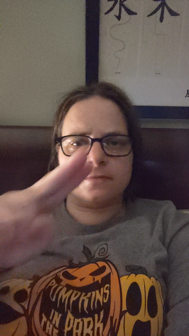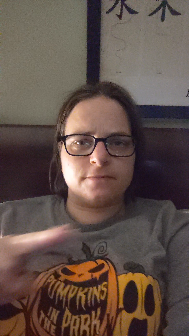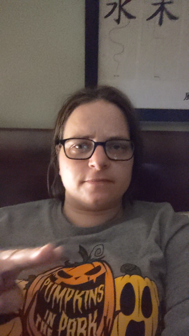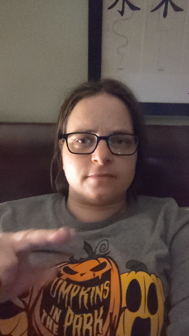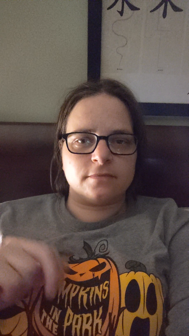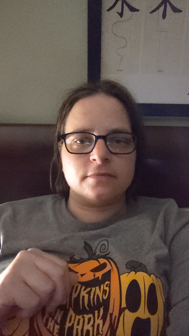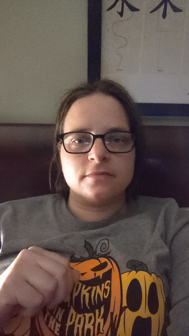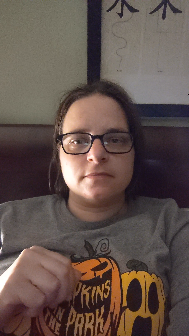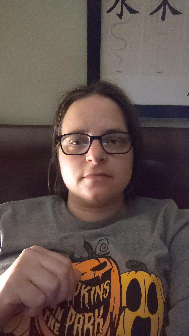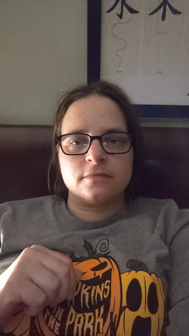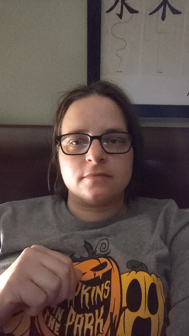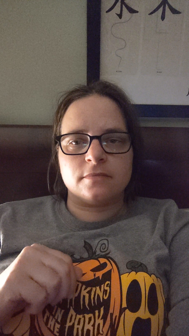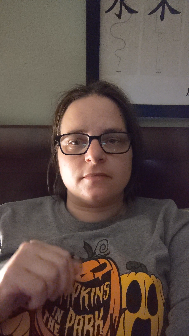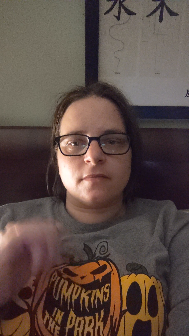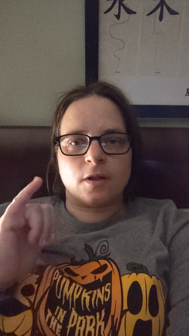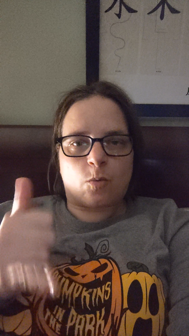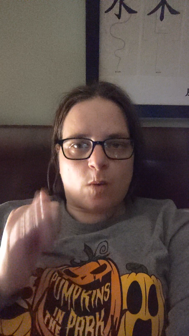rocking chair